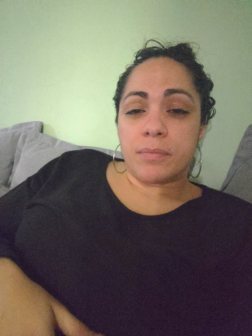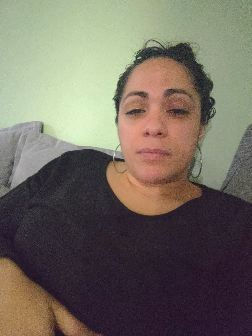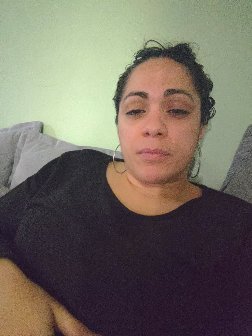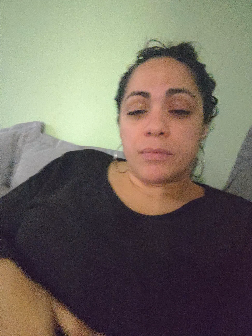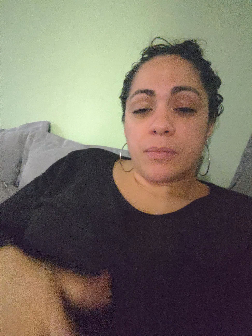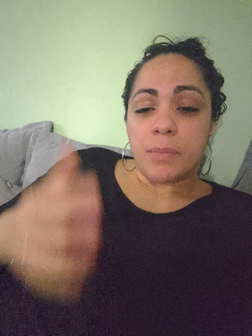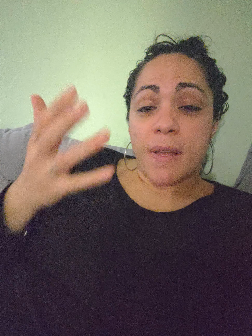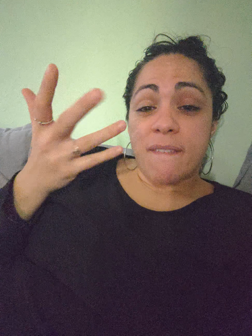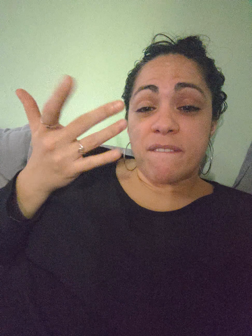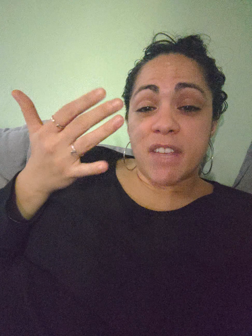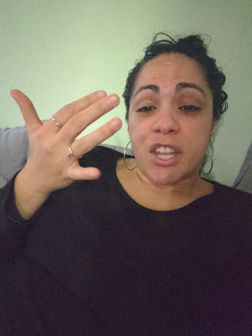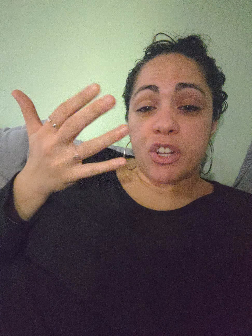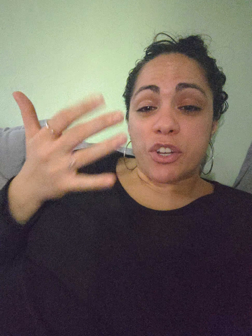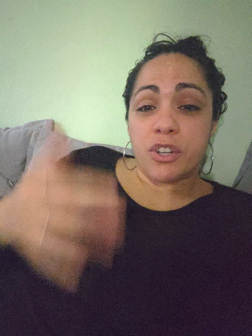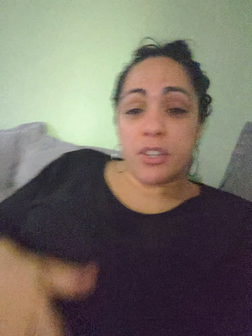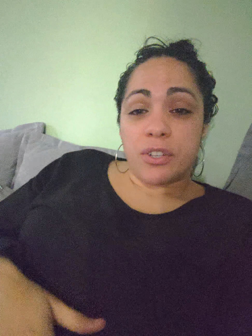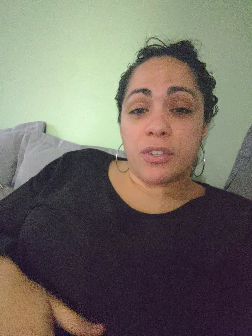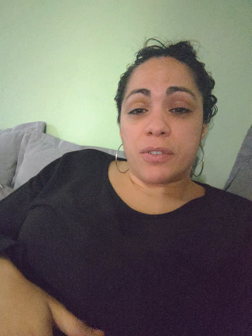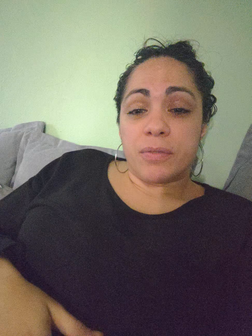finger